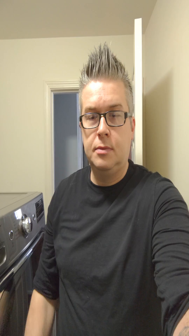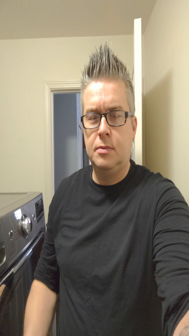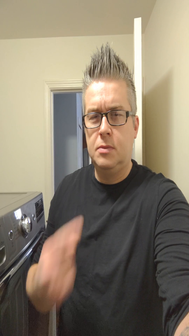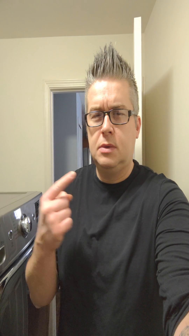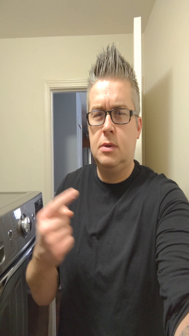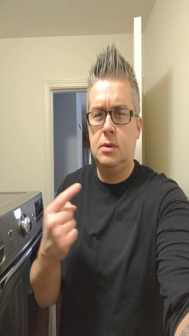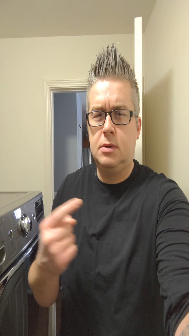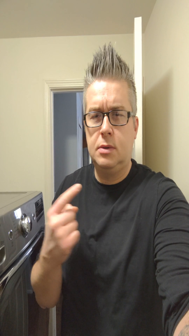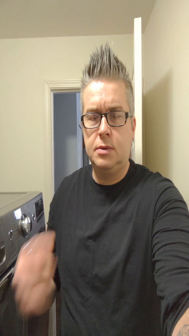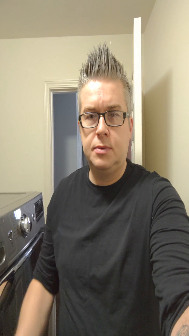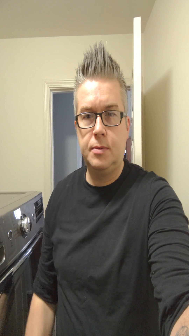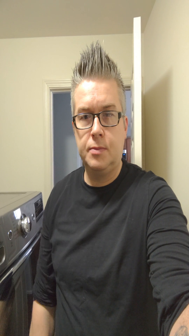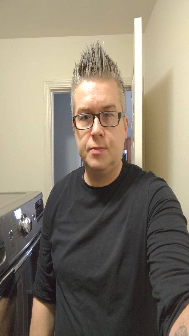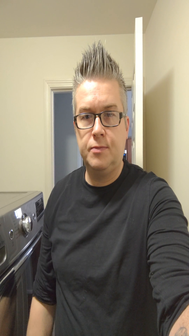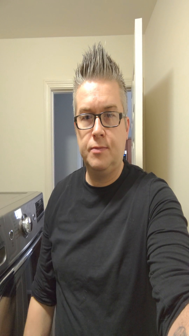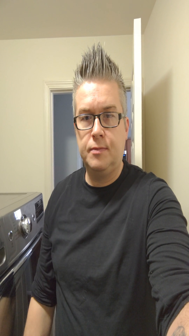owie